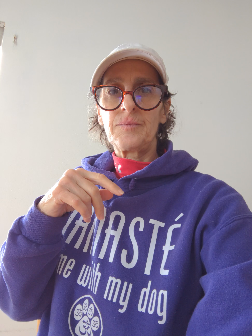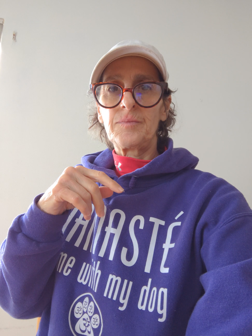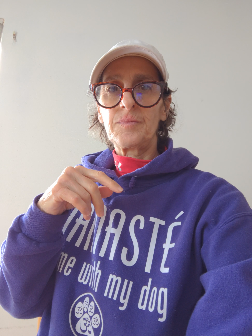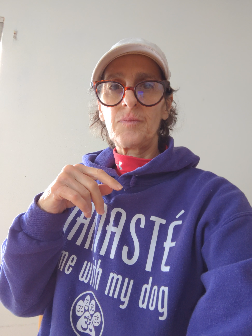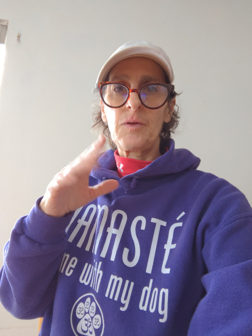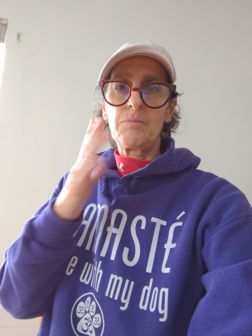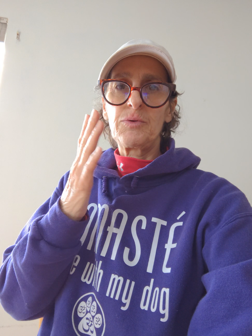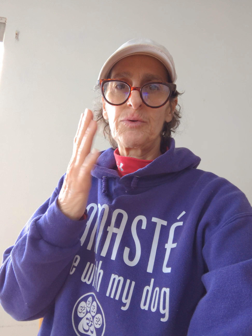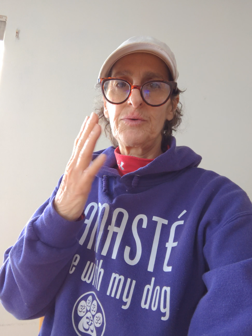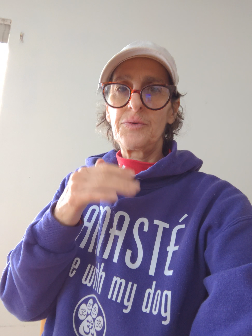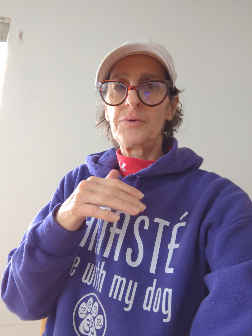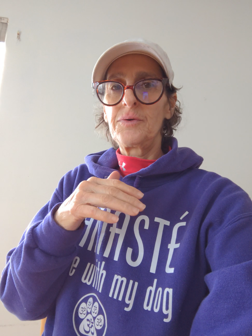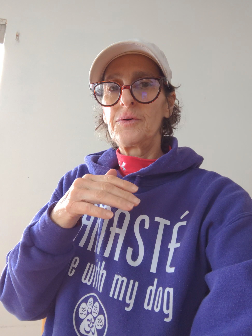book